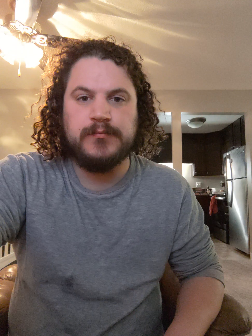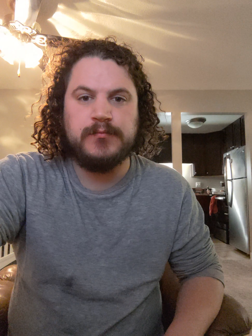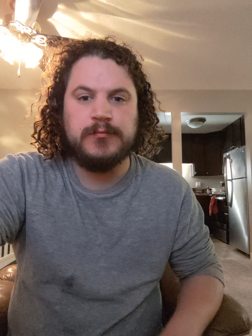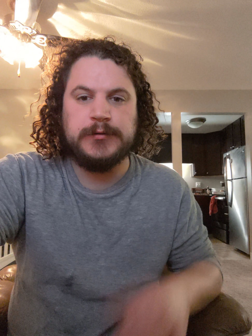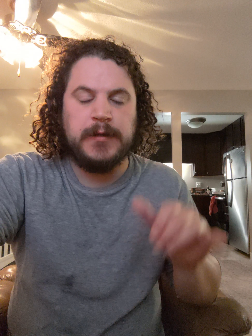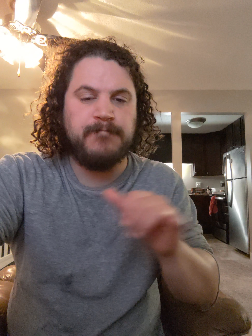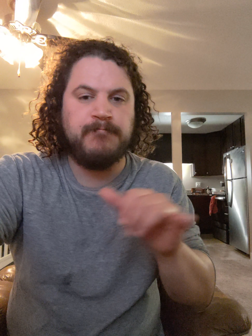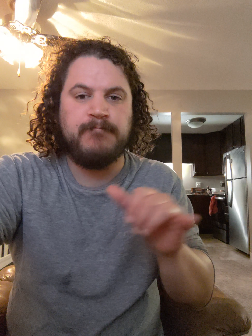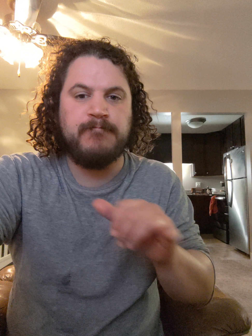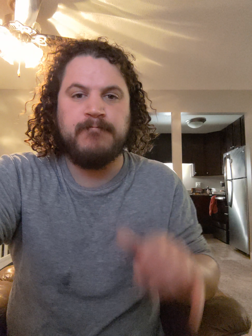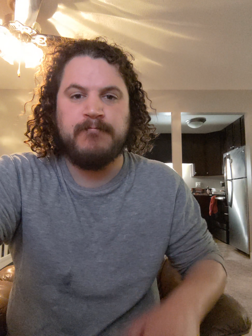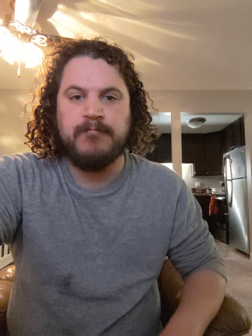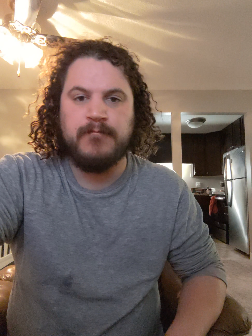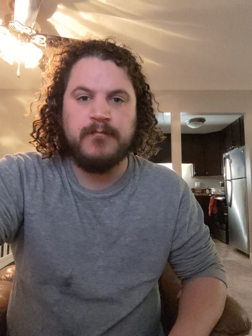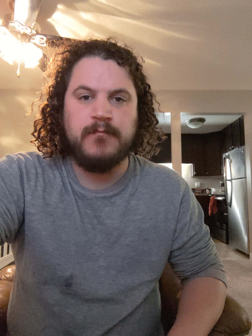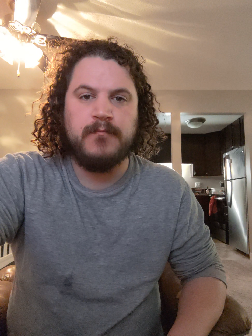same